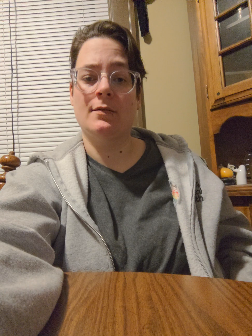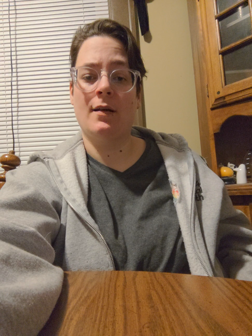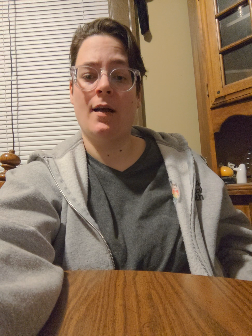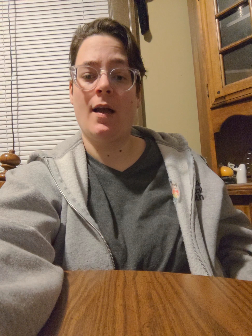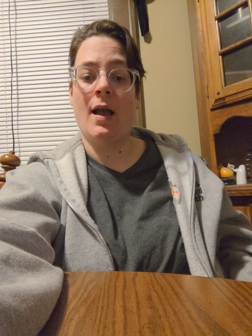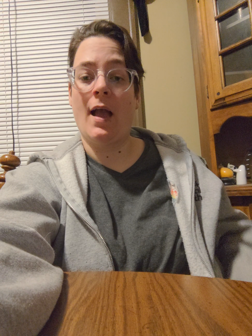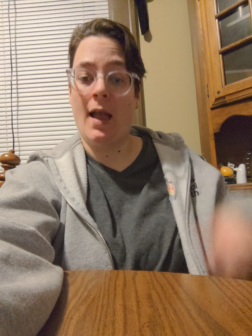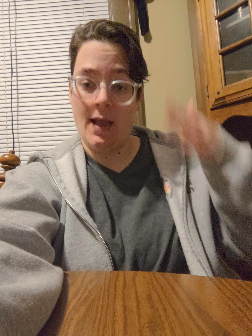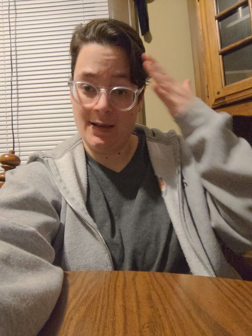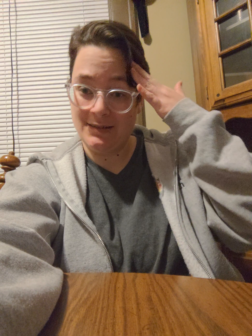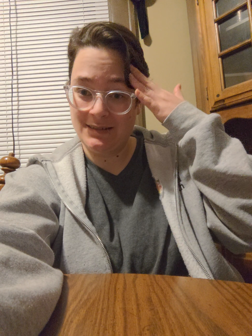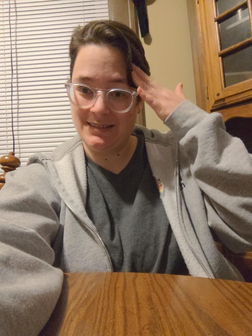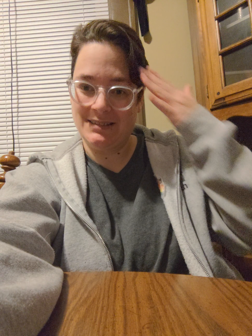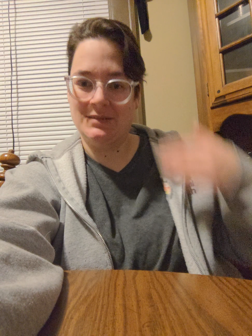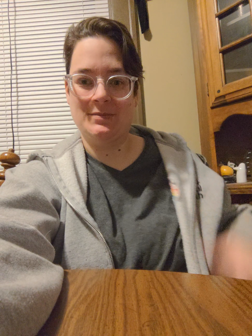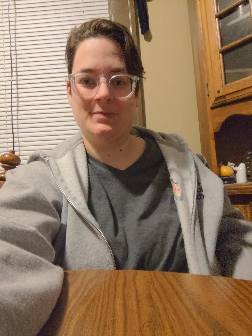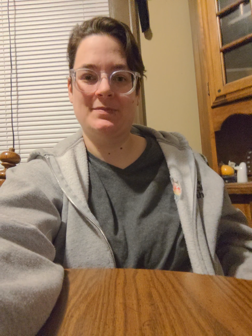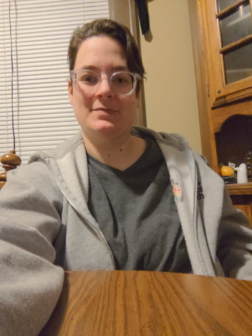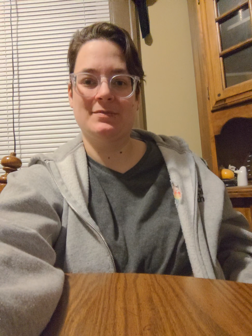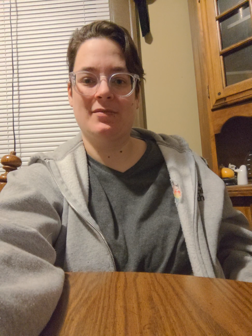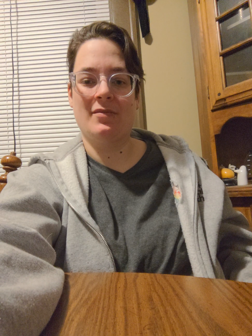hat